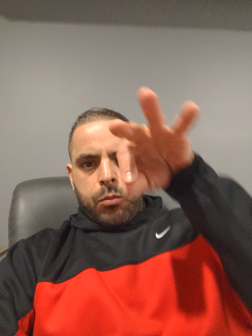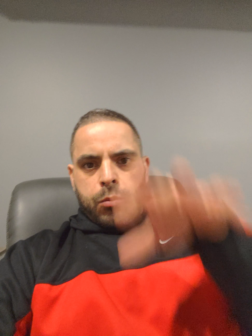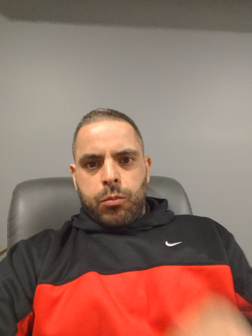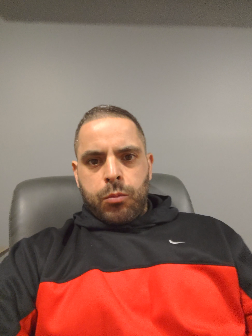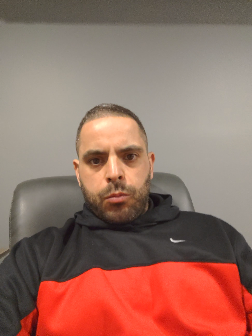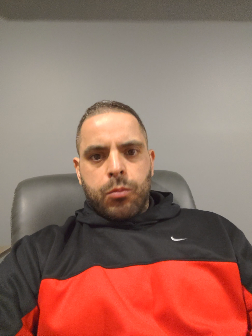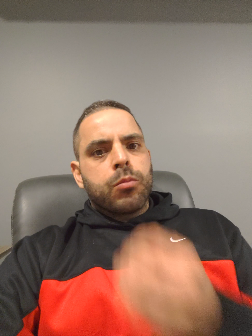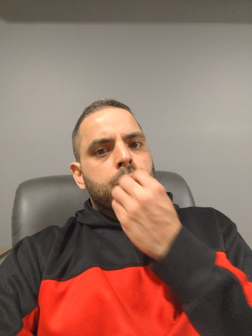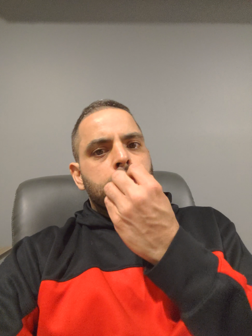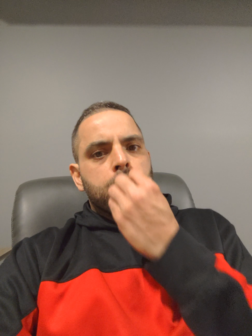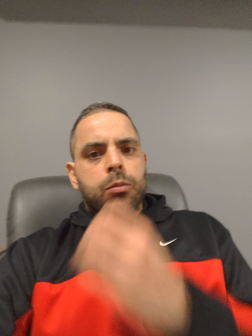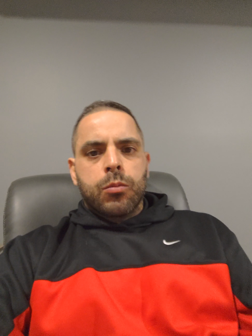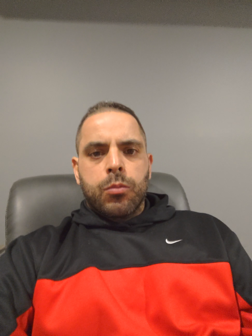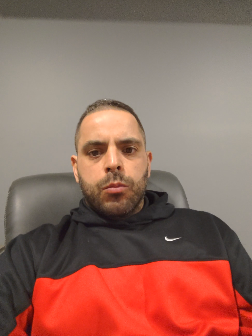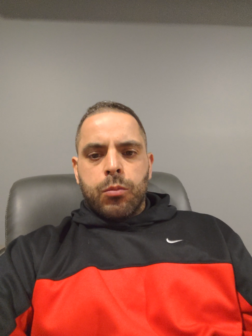food